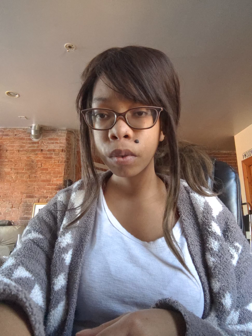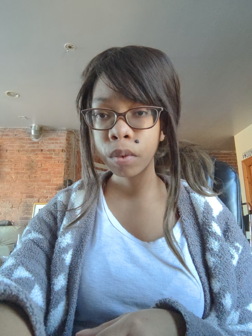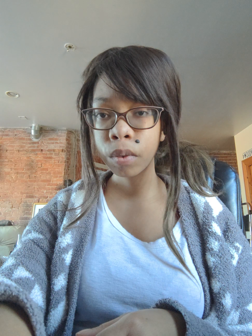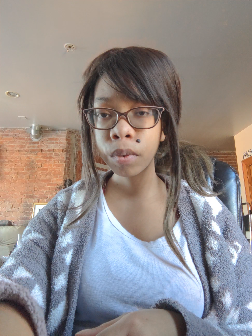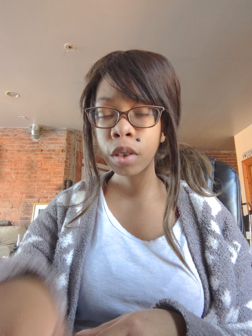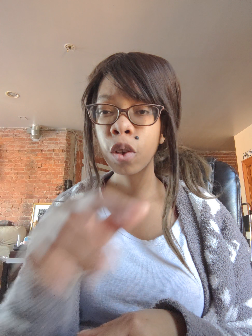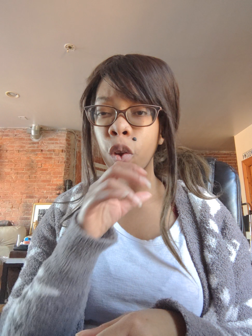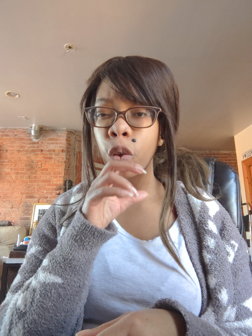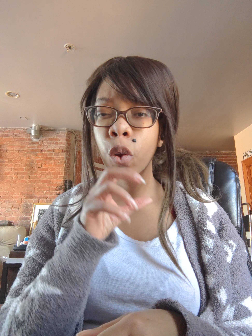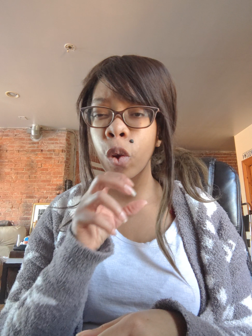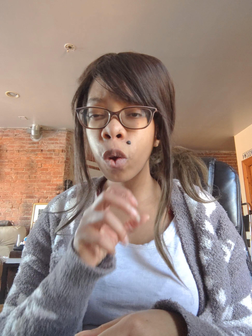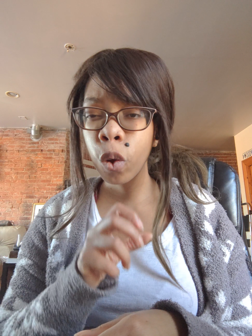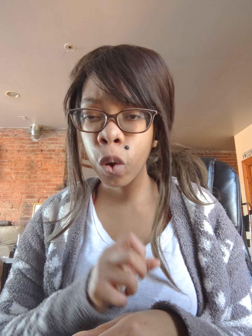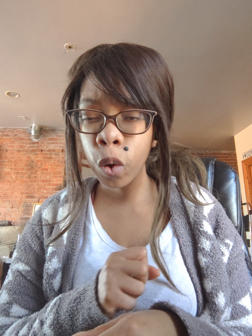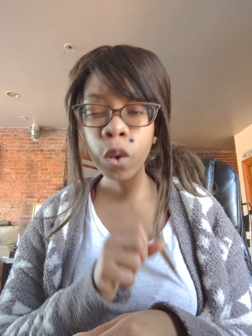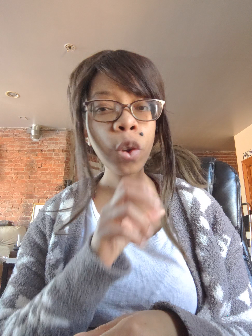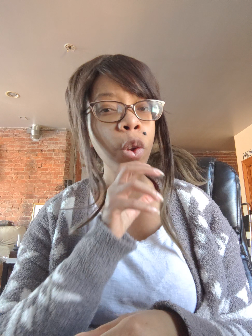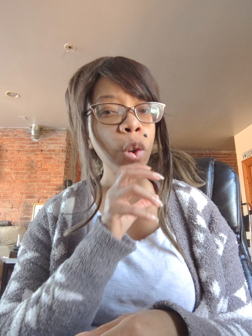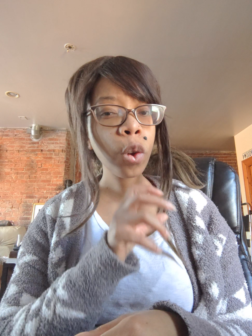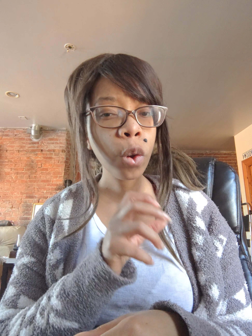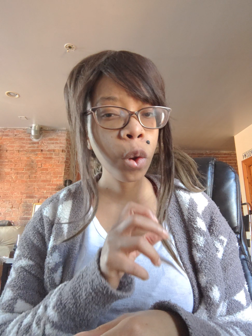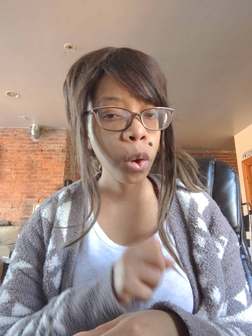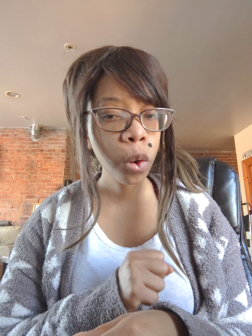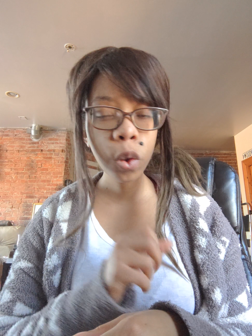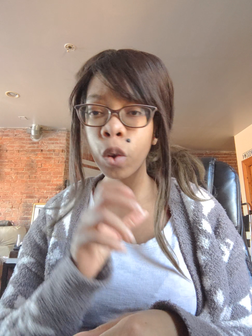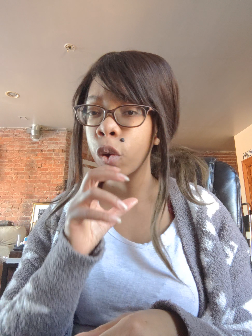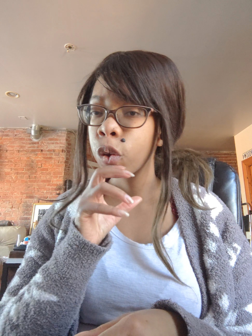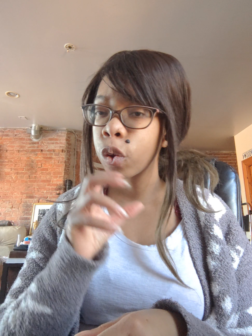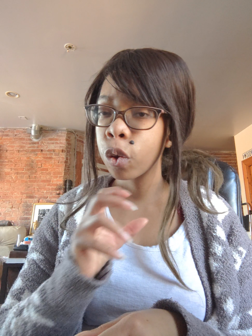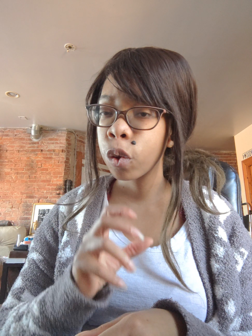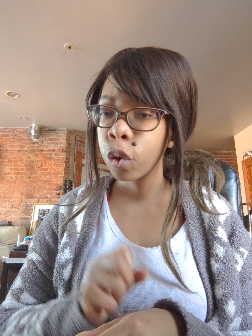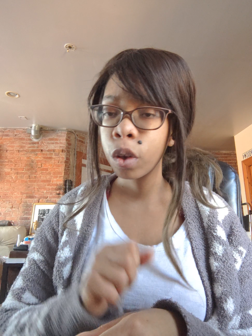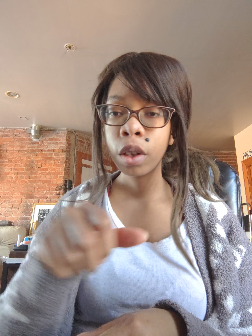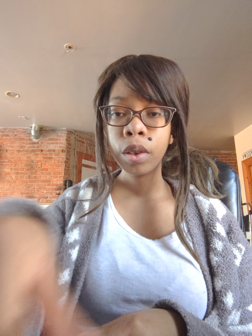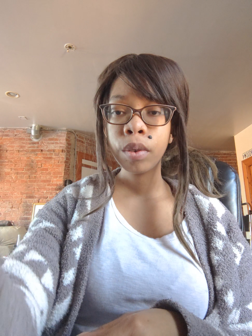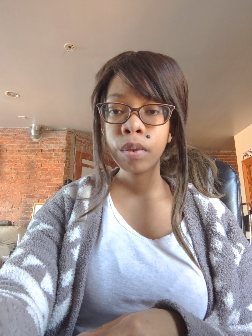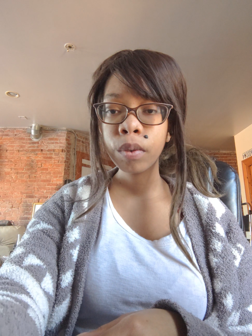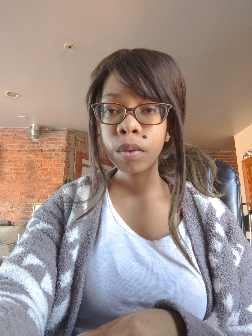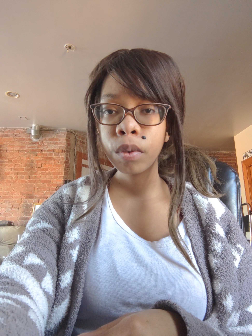old